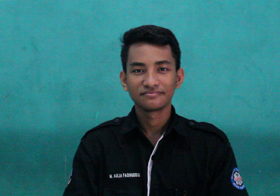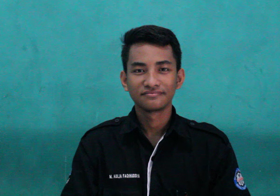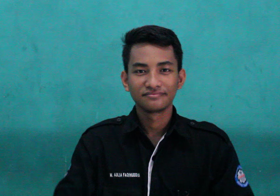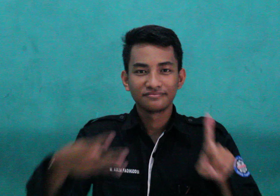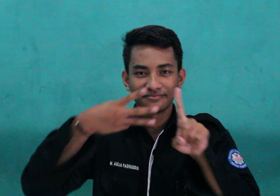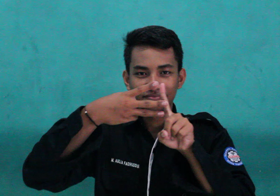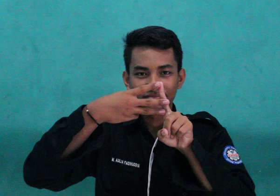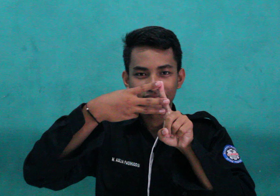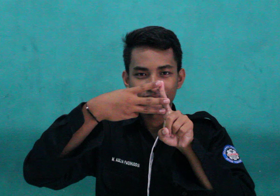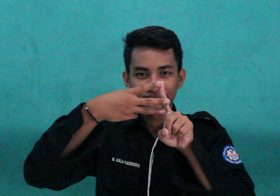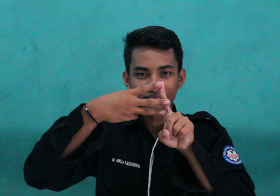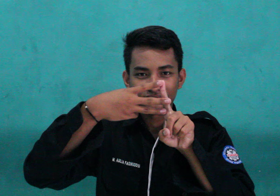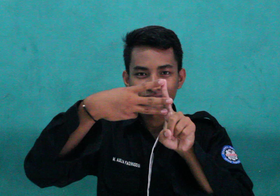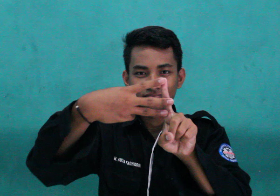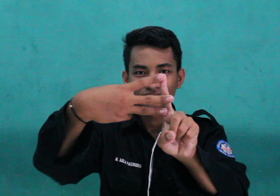B